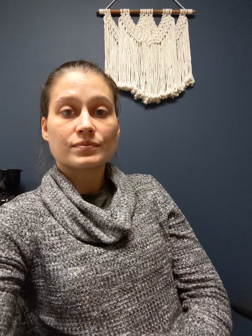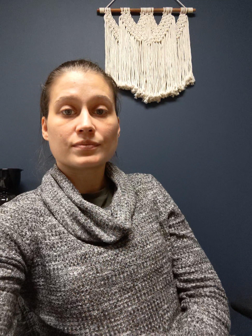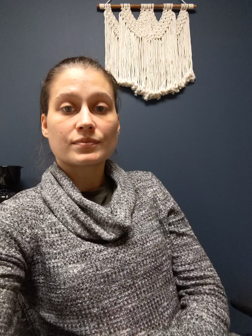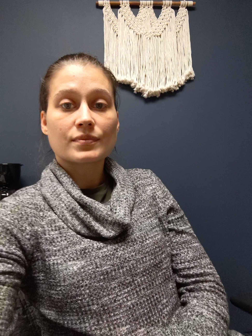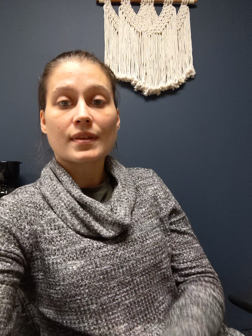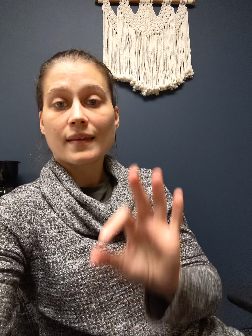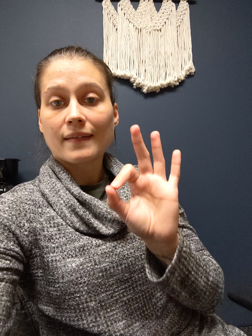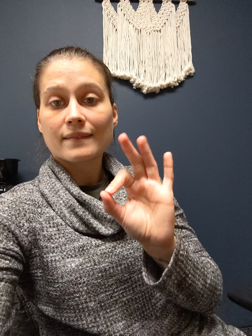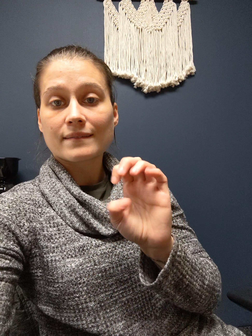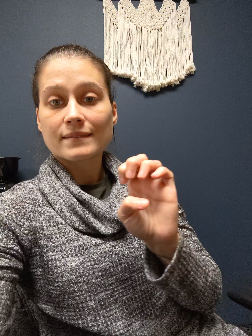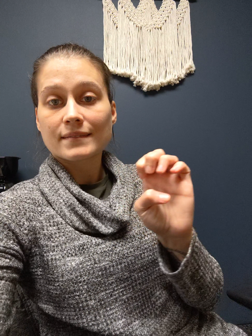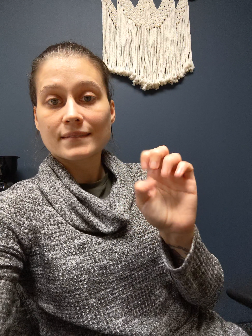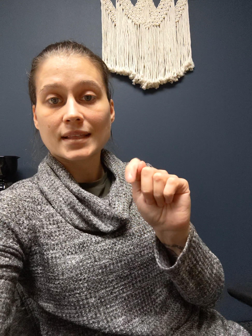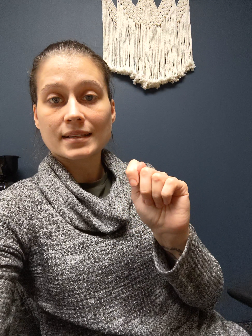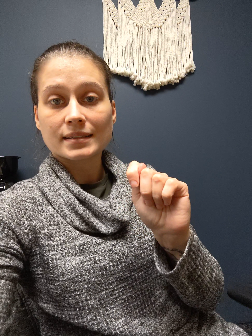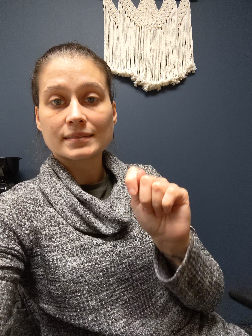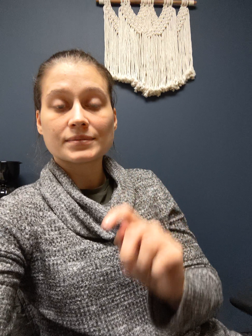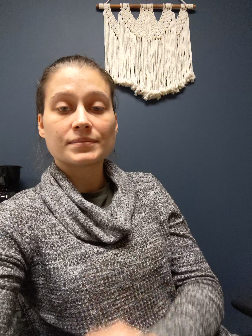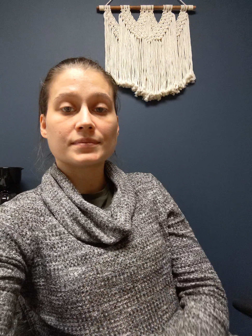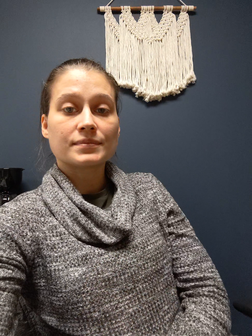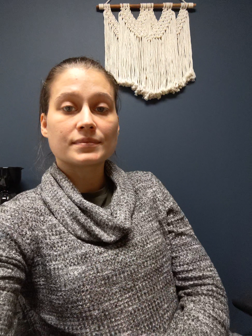feet